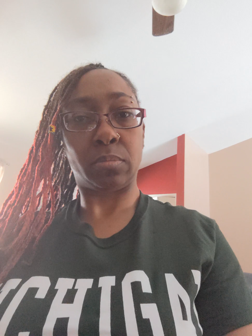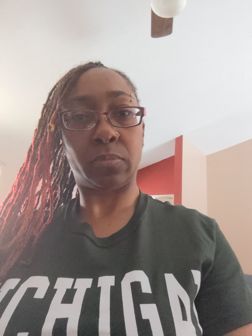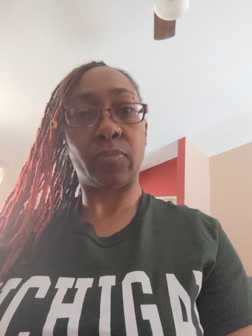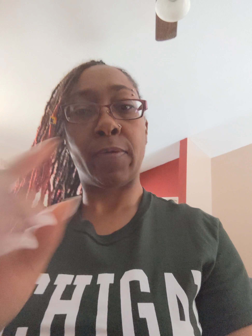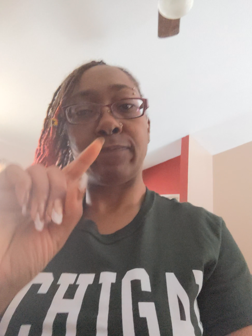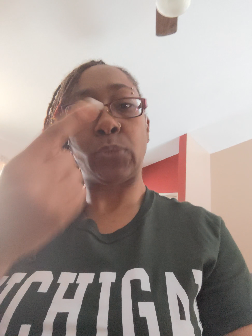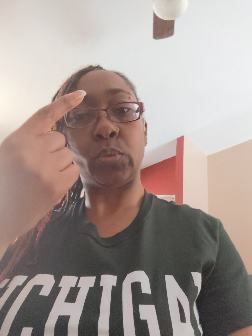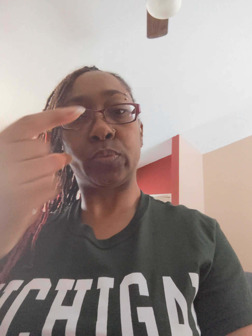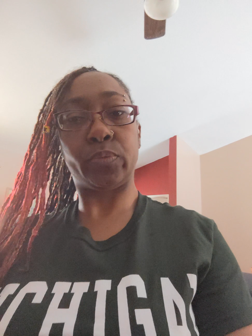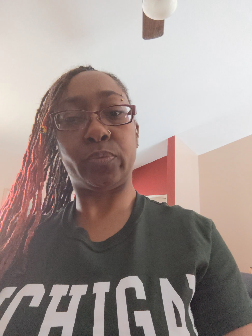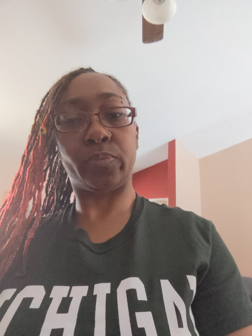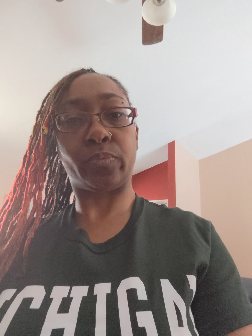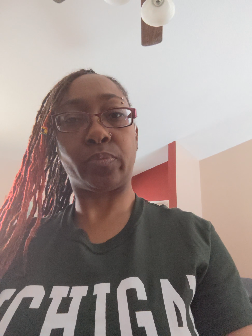first